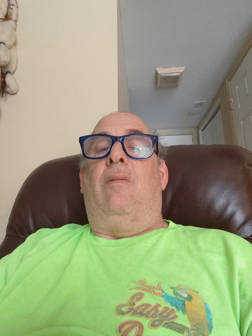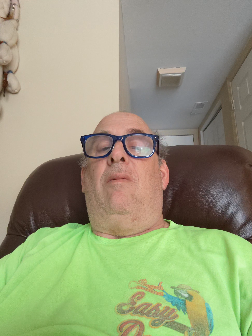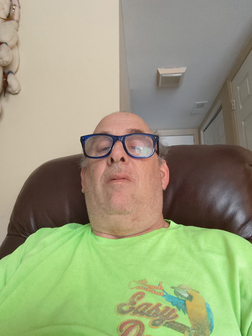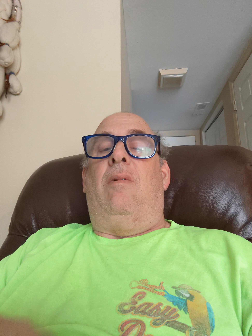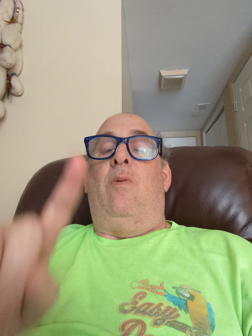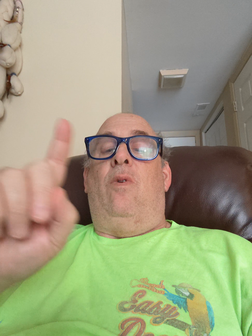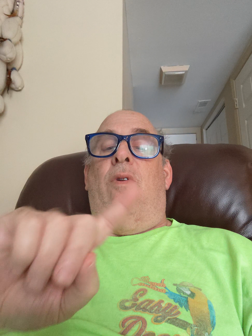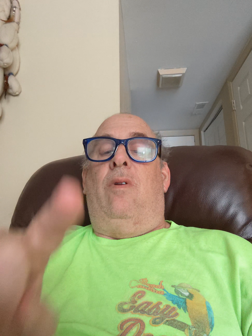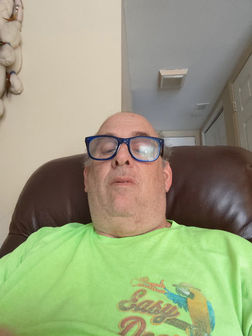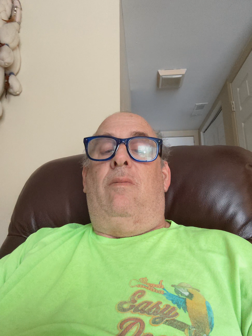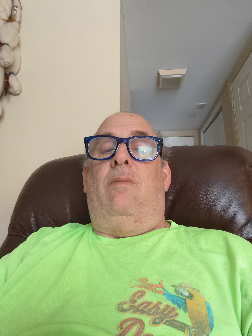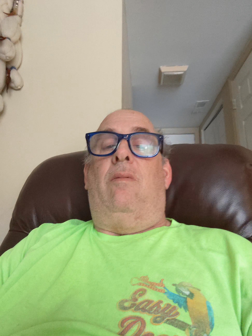where